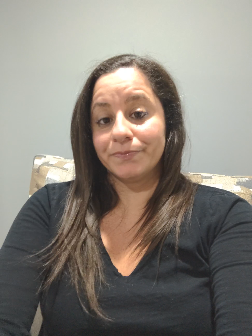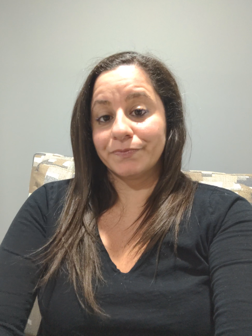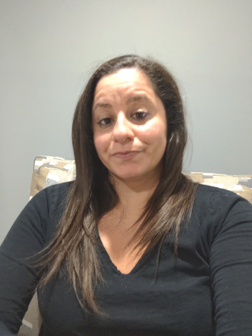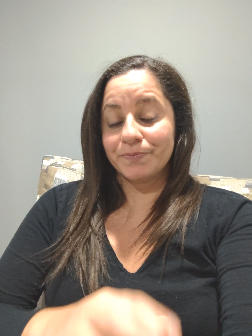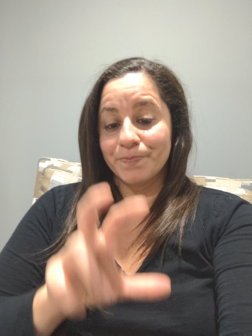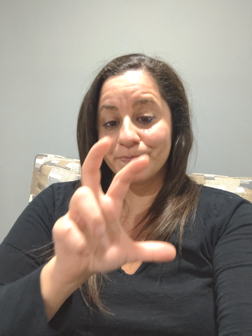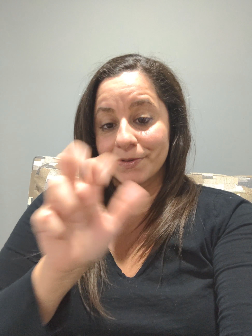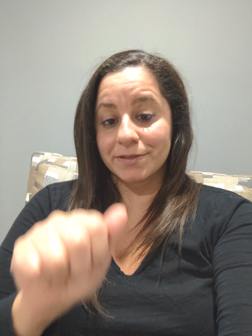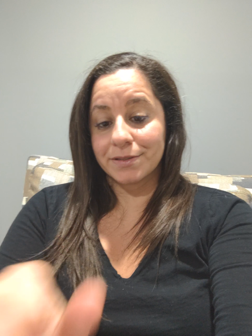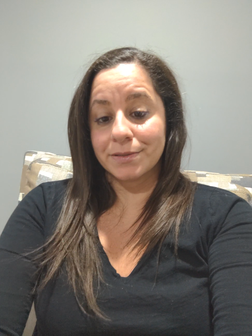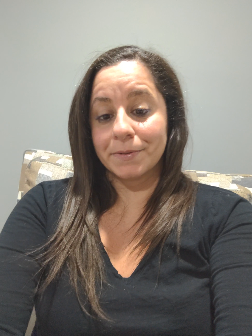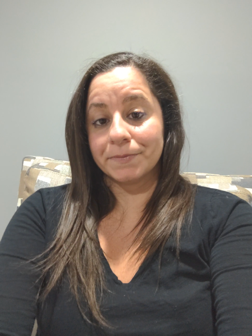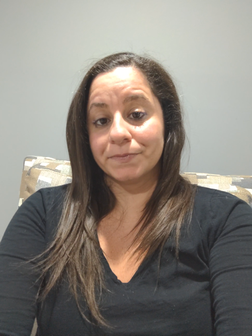pizza